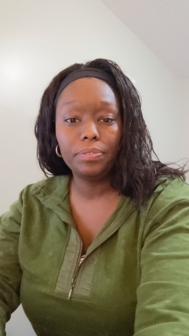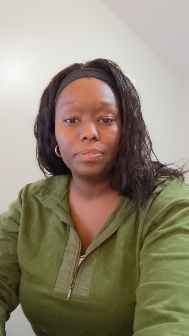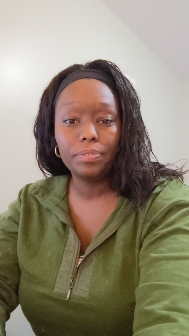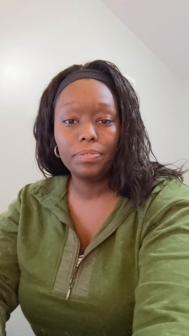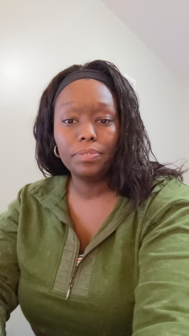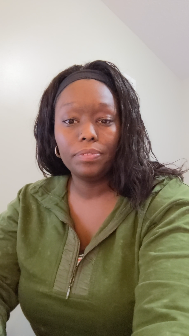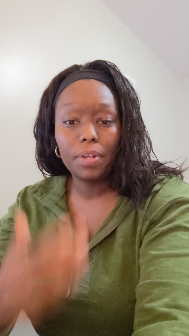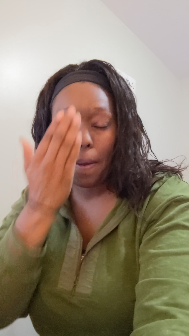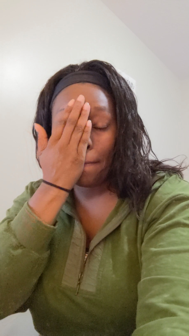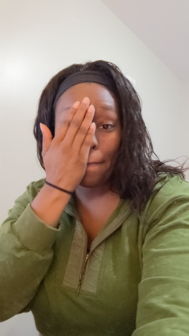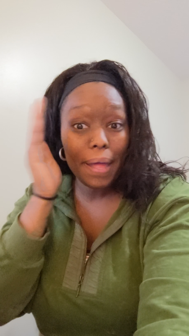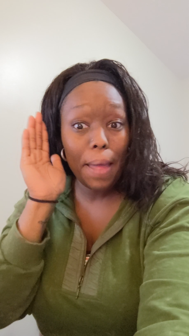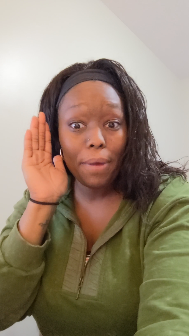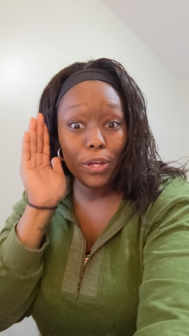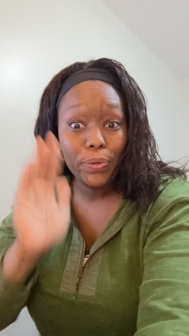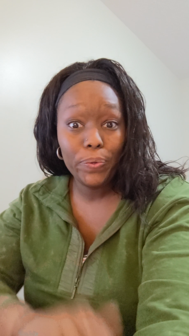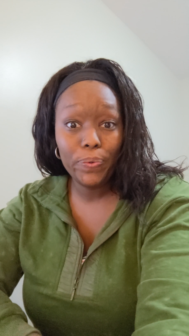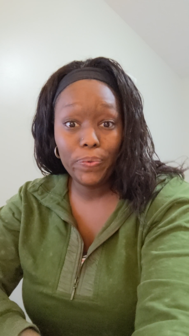peekaboo